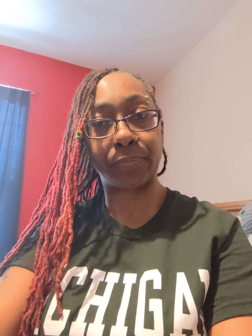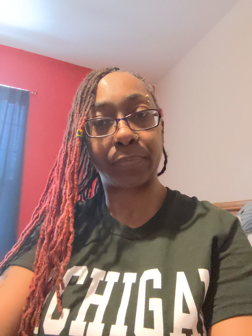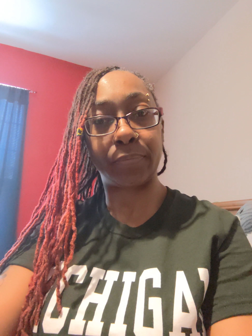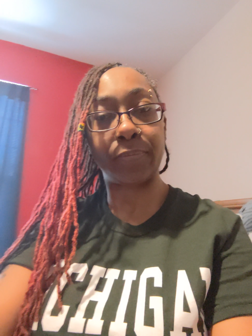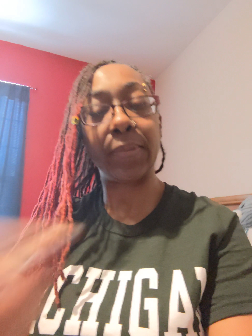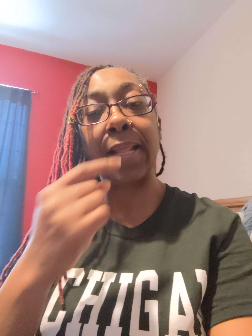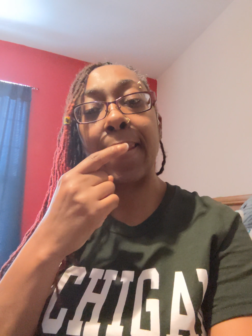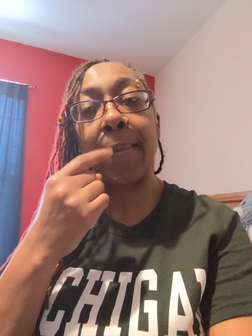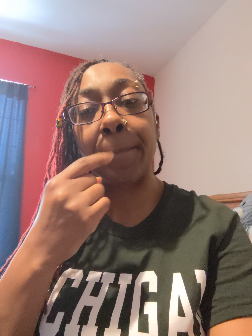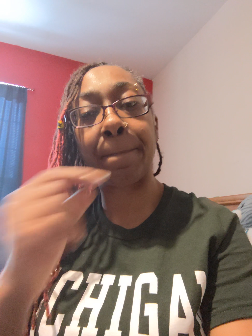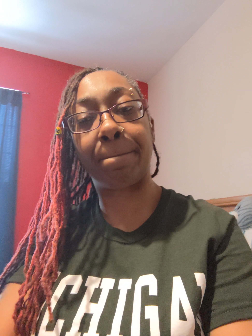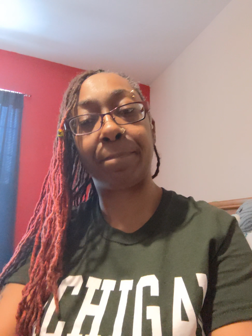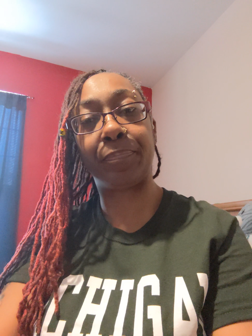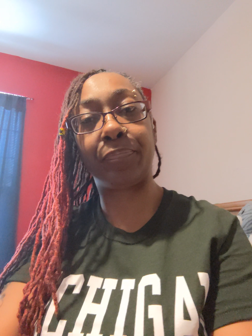lips